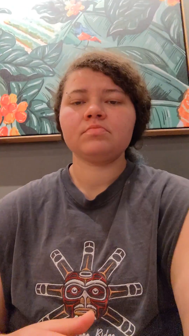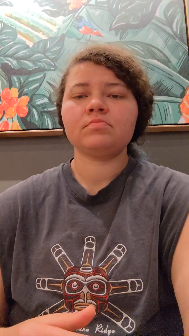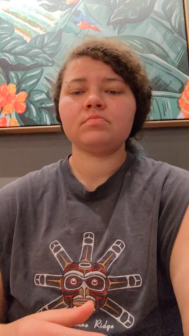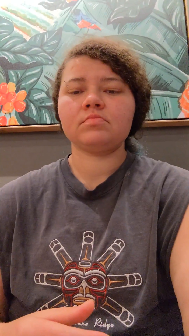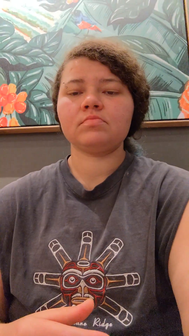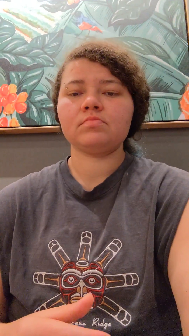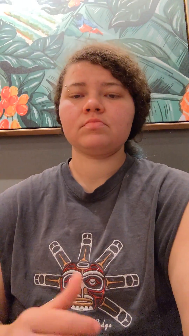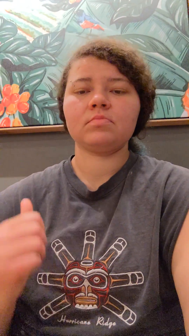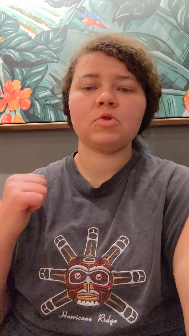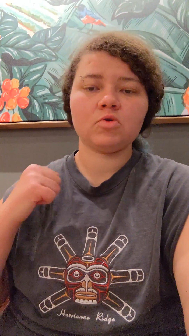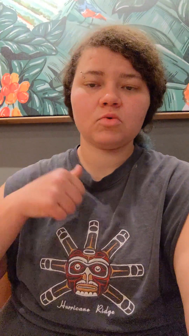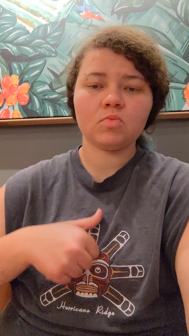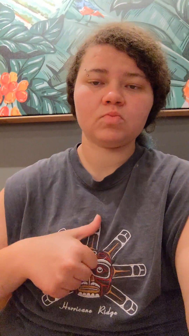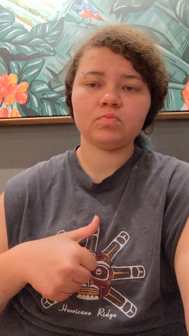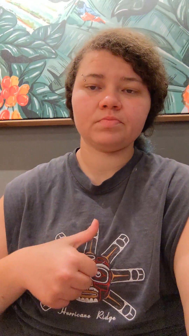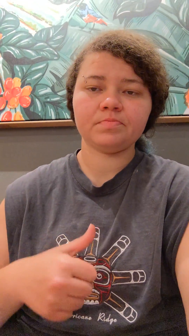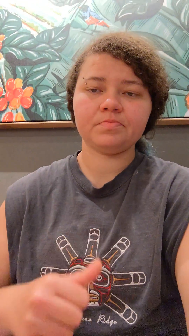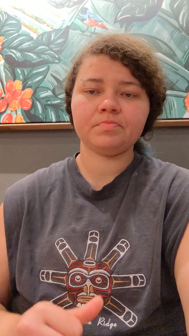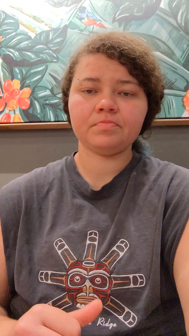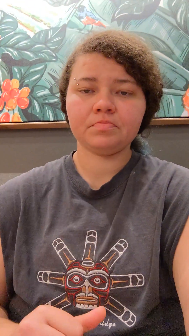coats